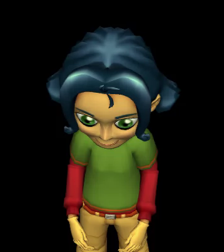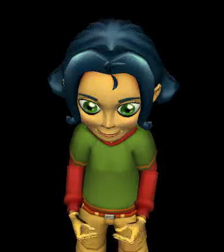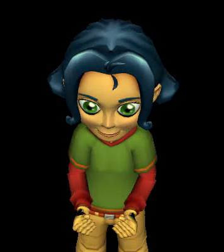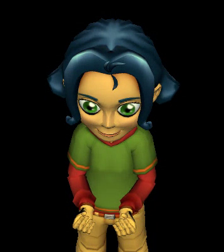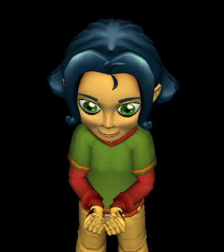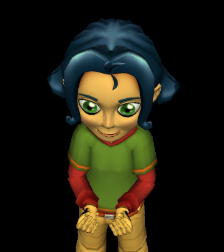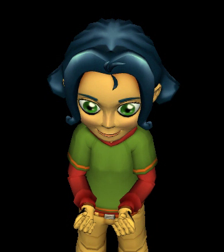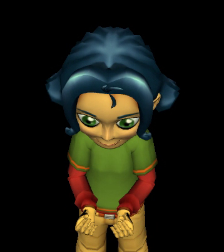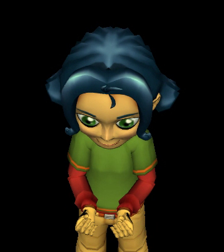أين